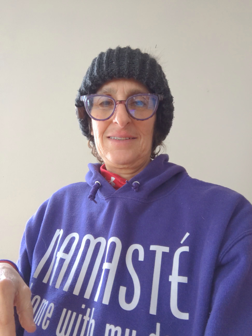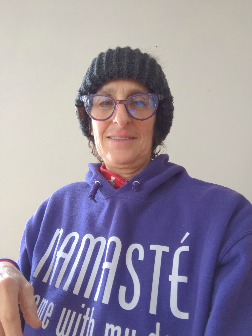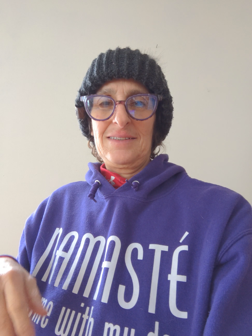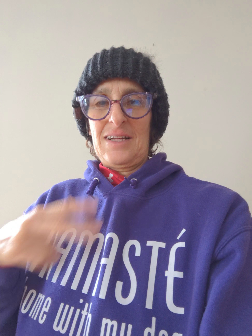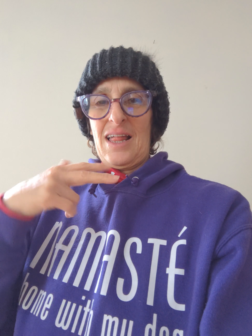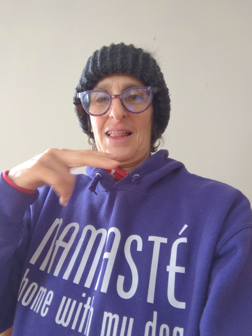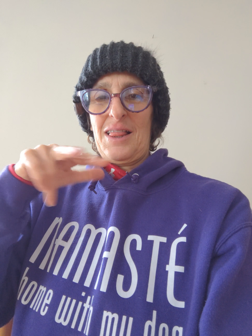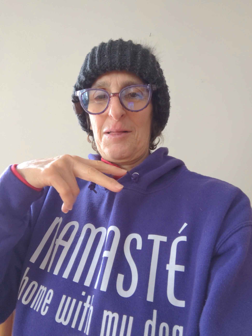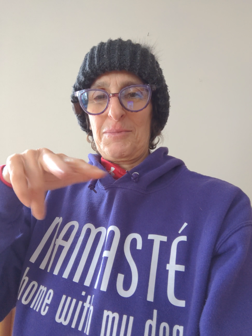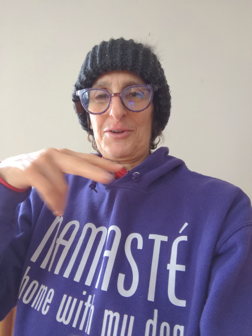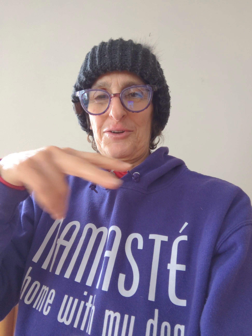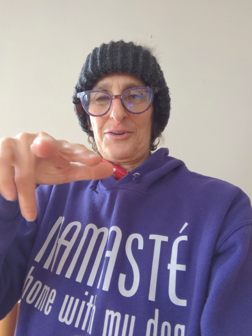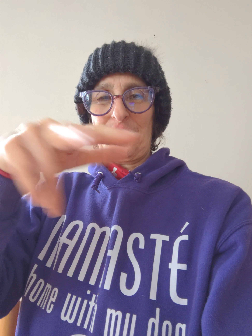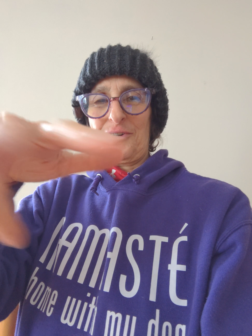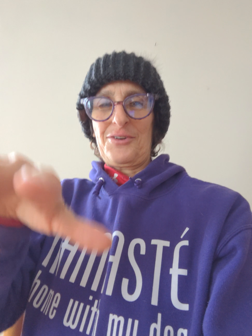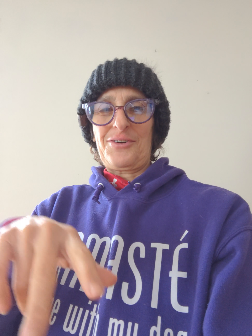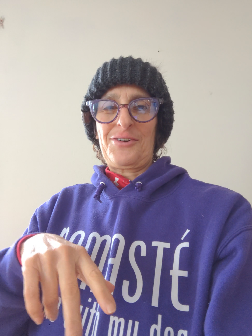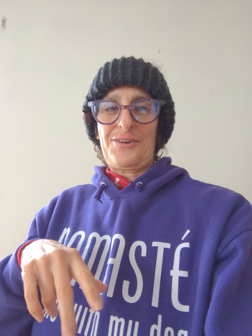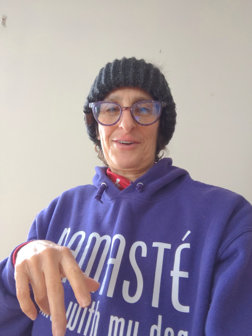helicopter